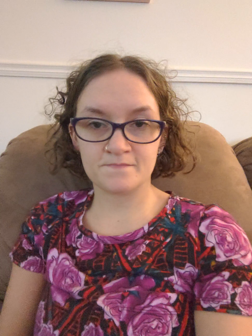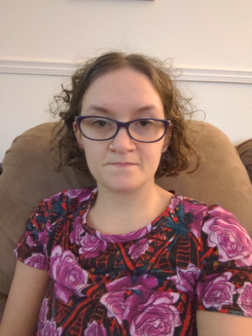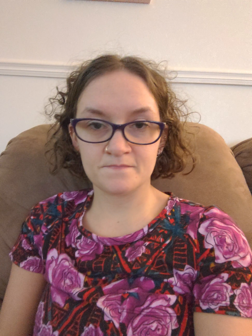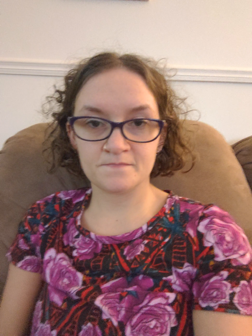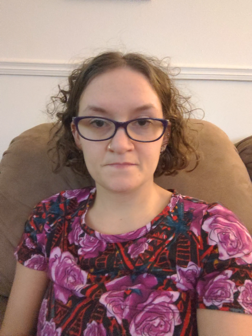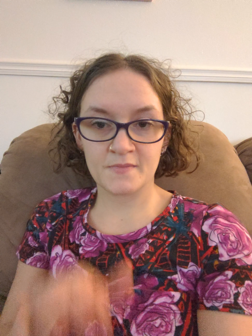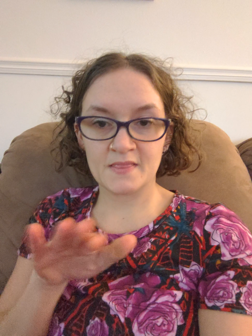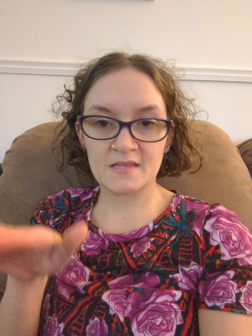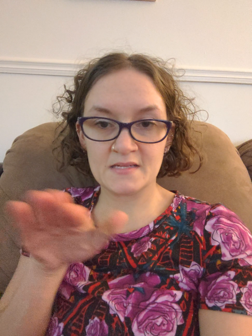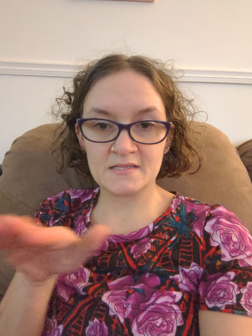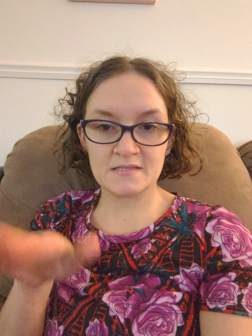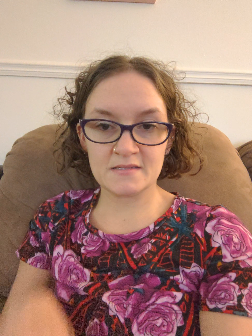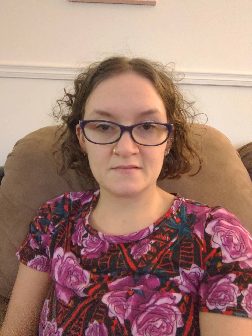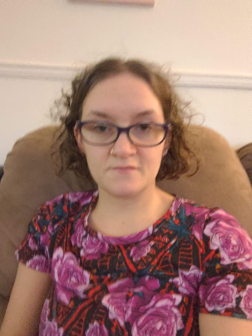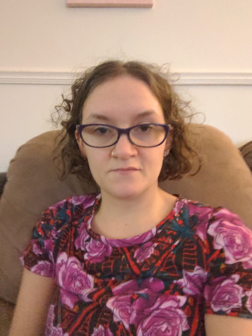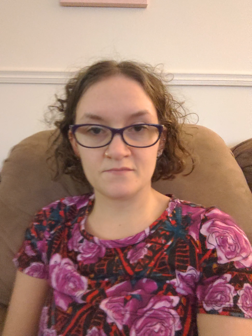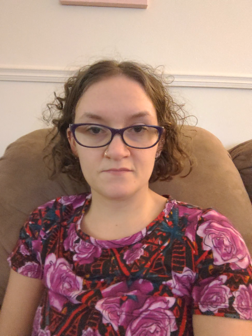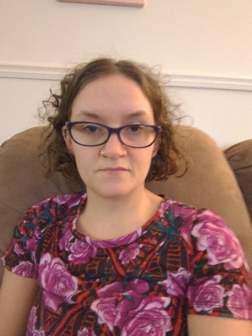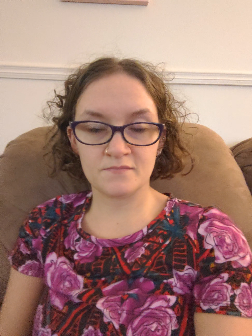clean